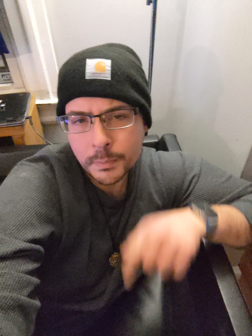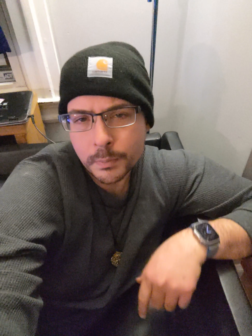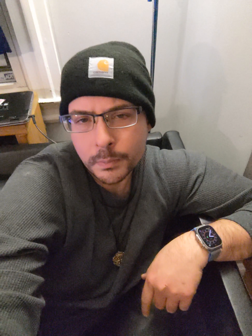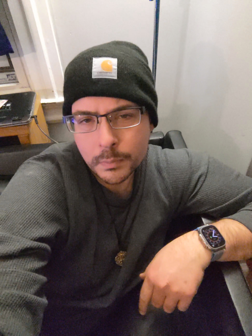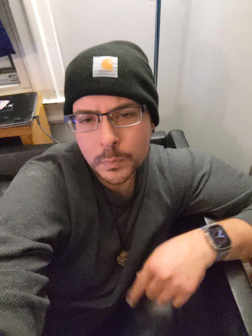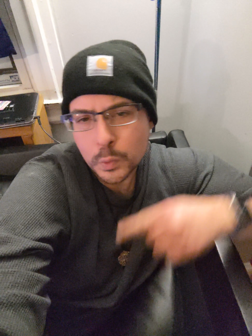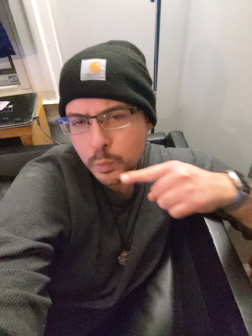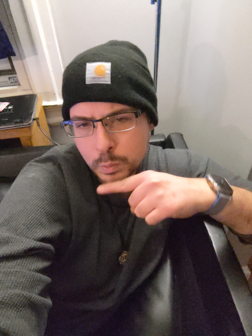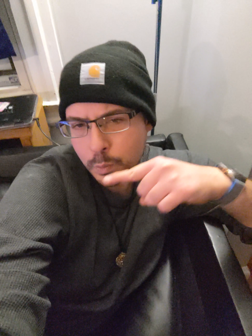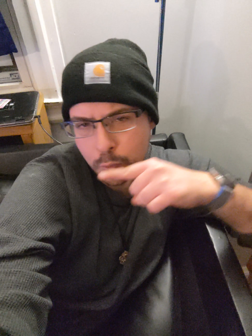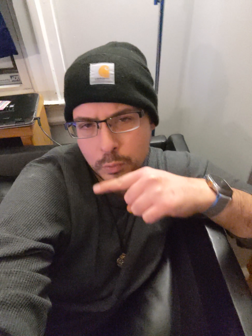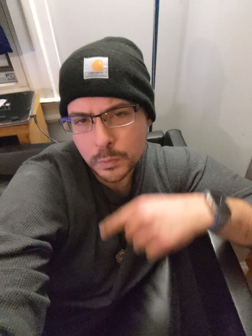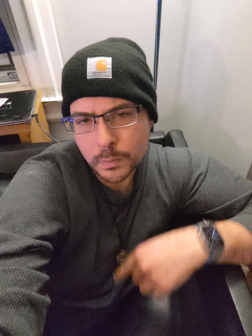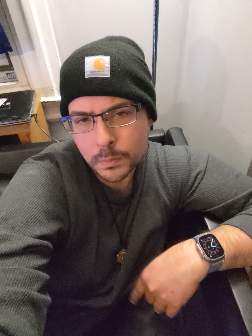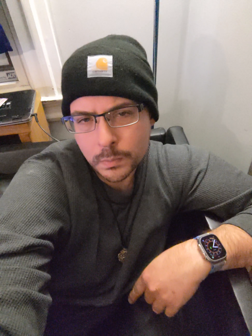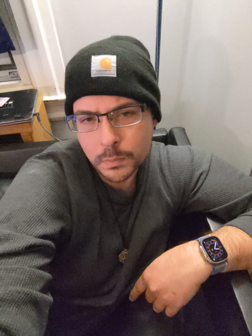toothbrush